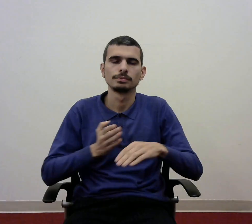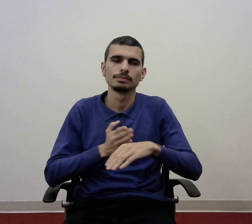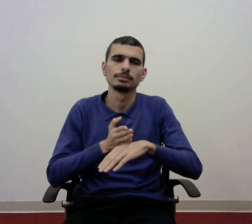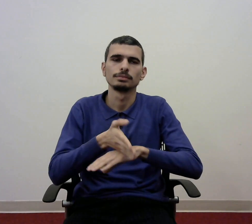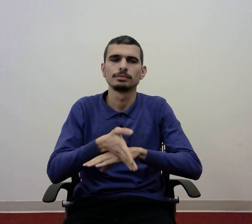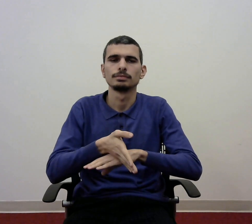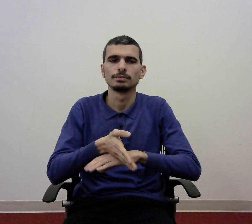müraciət